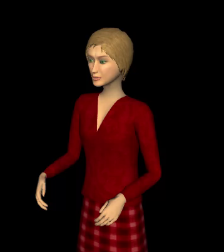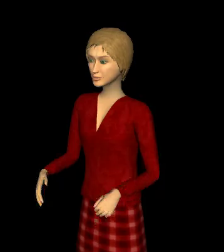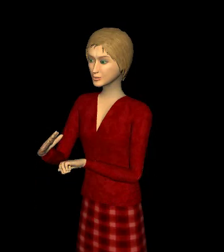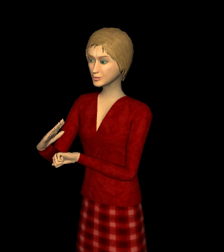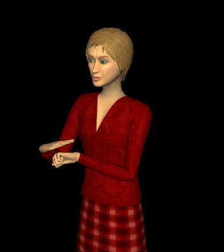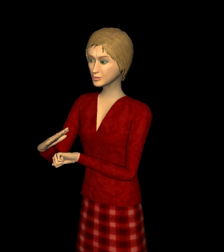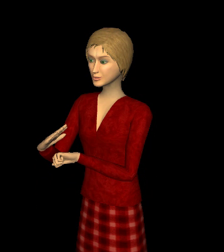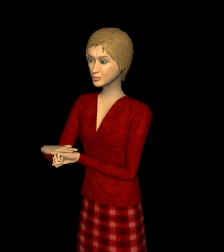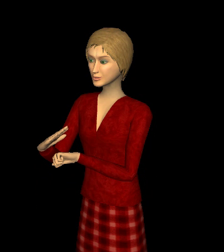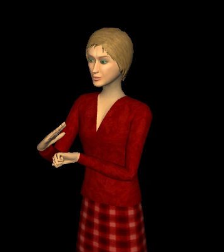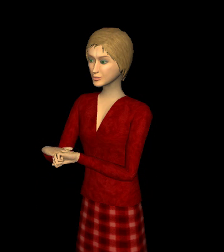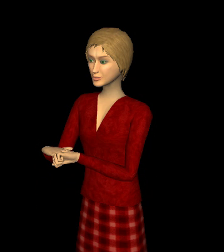يسار